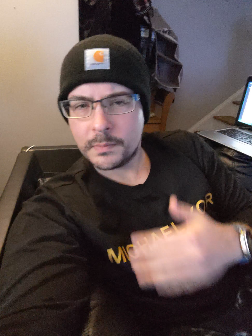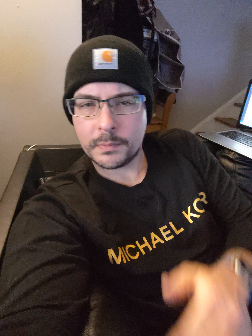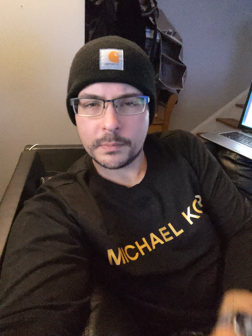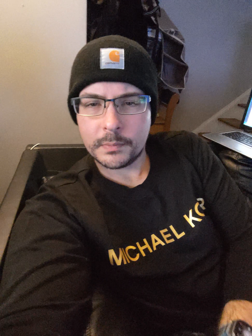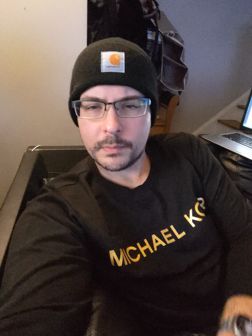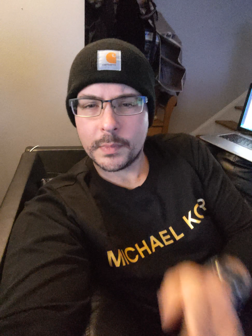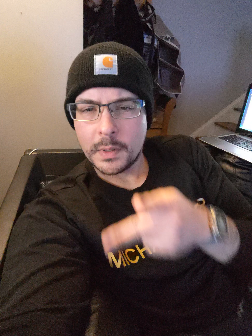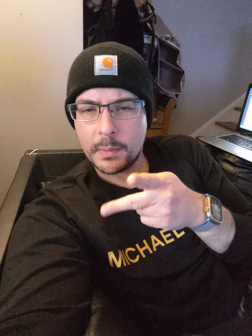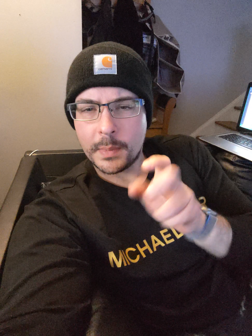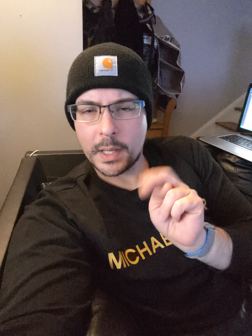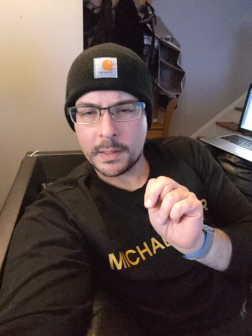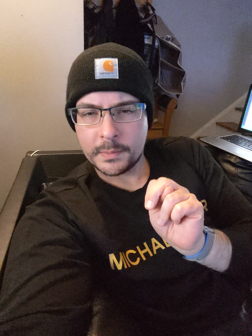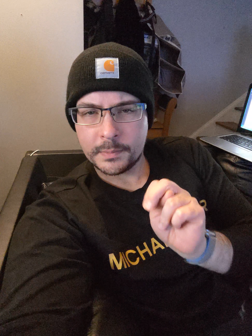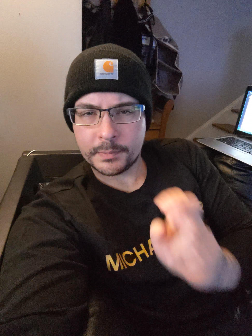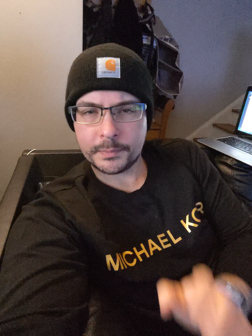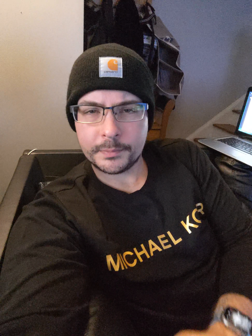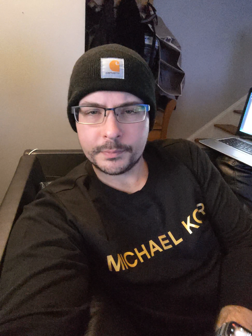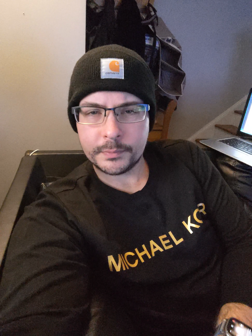pen